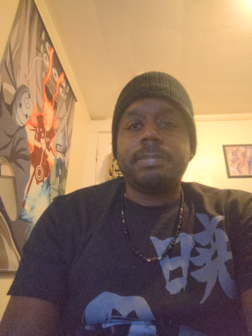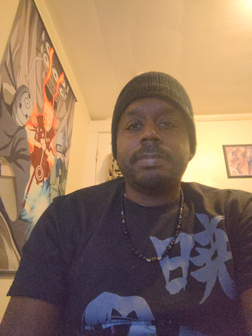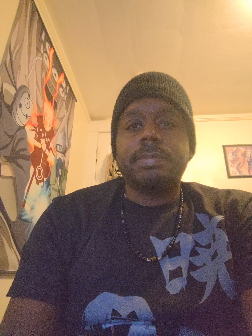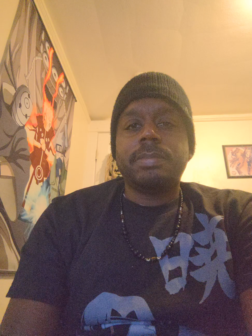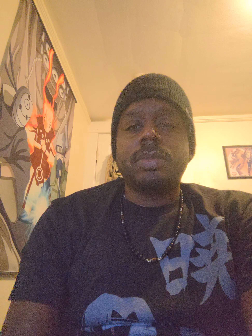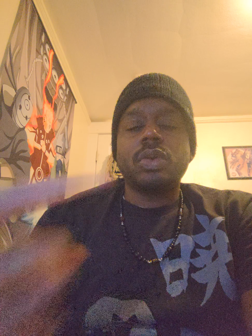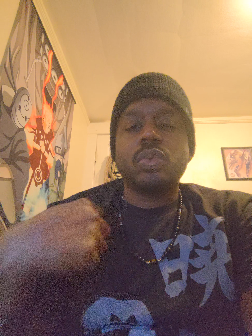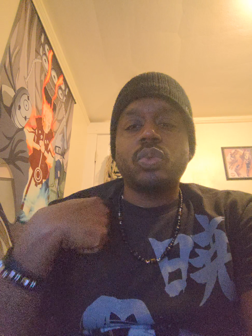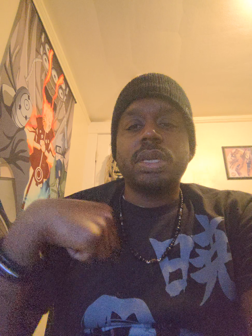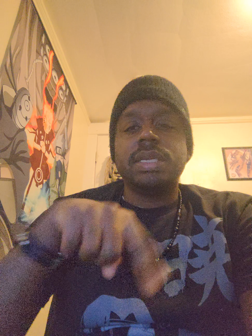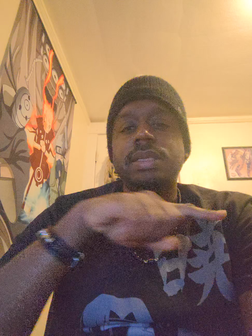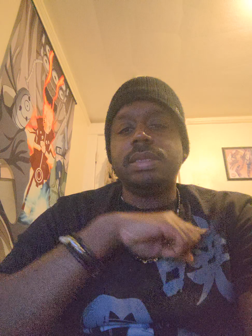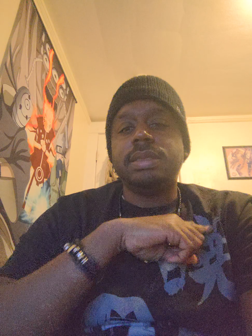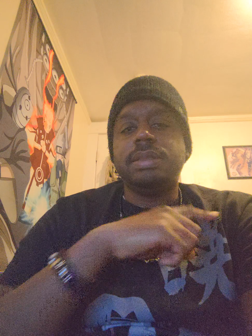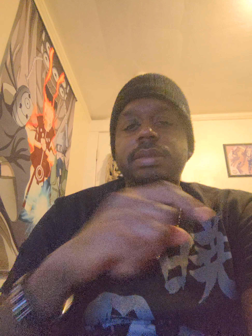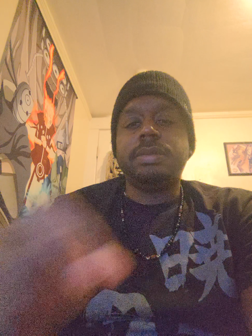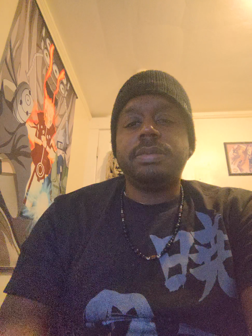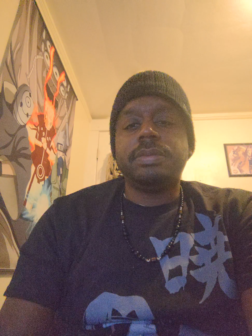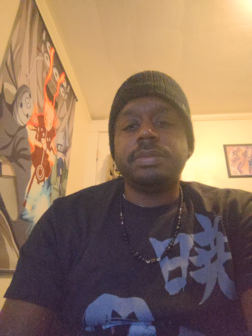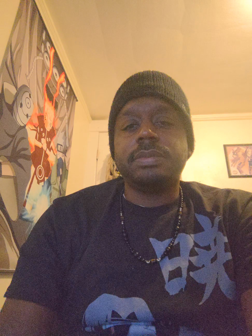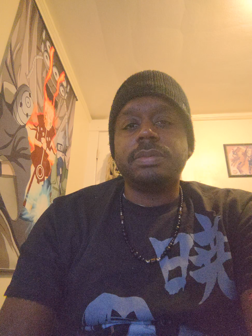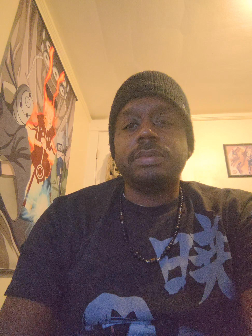we